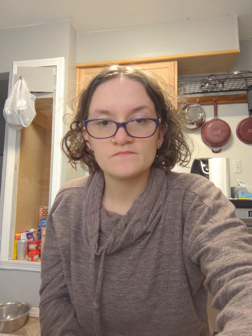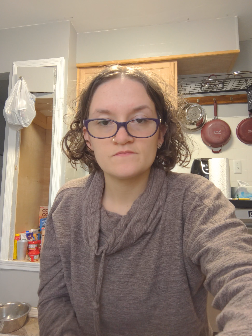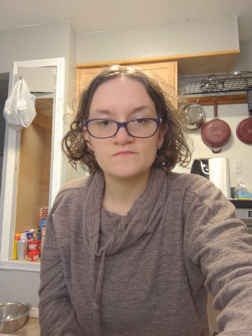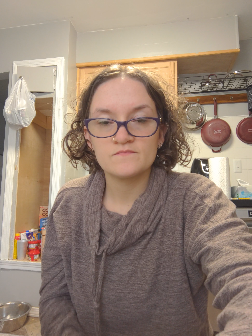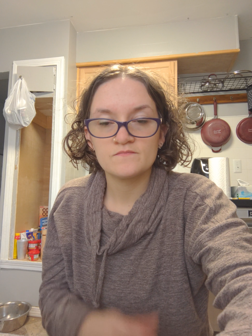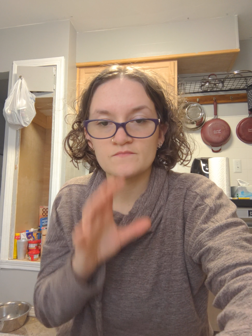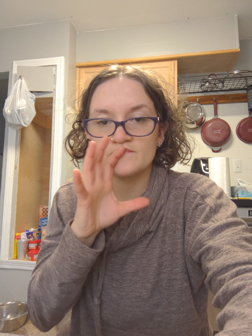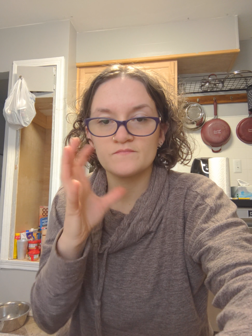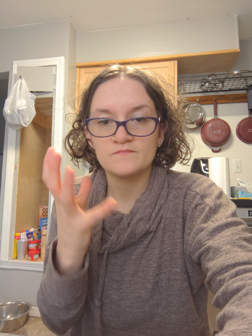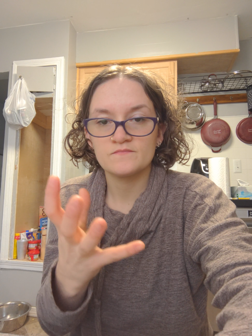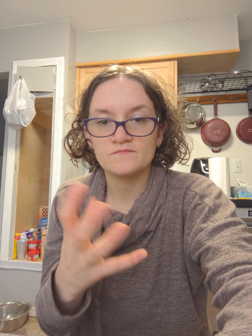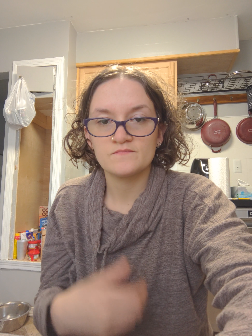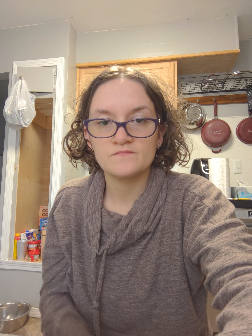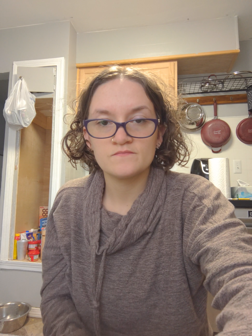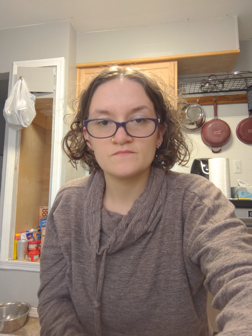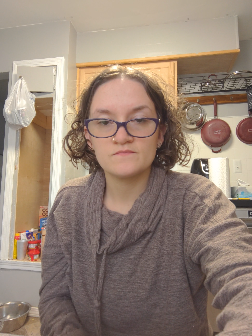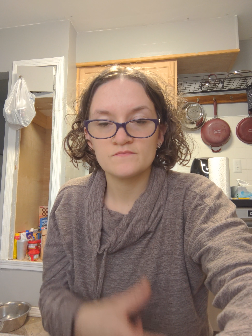balloon